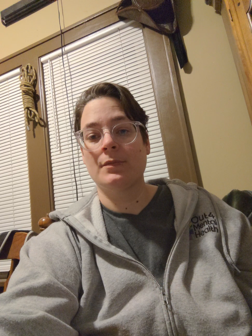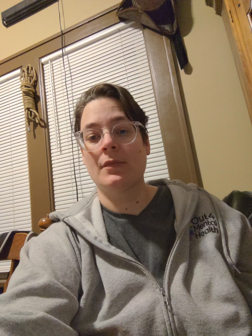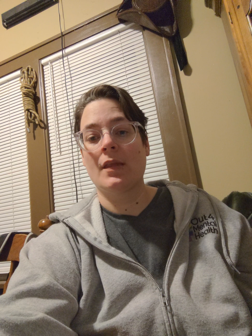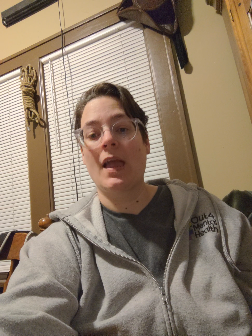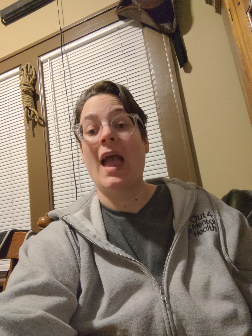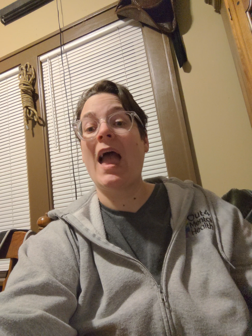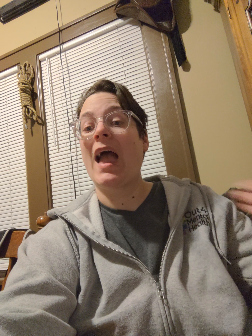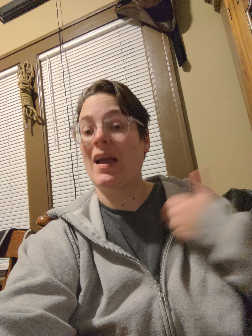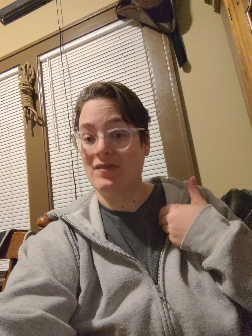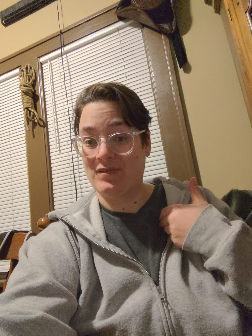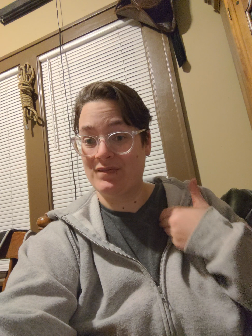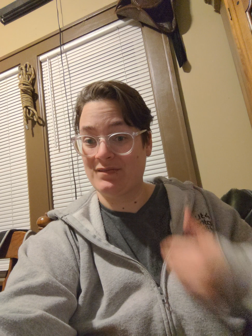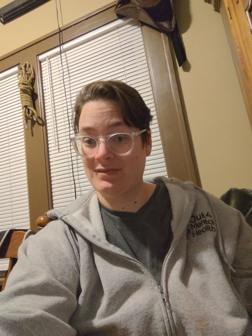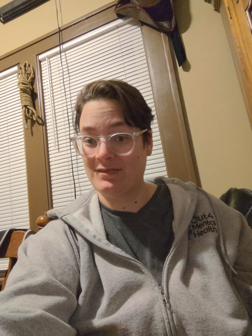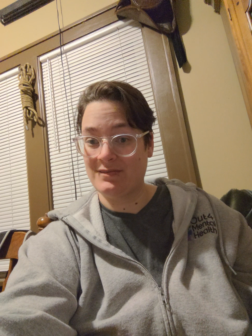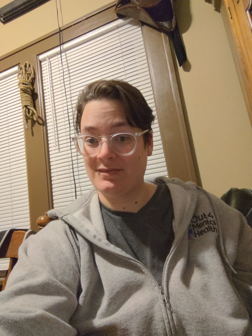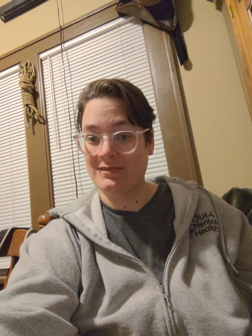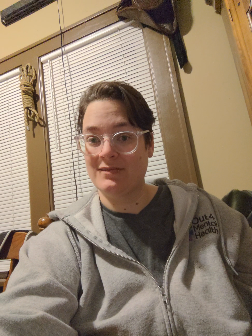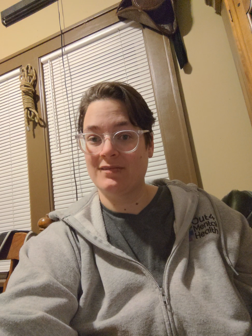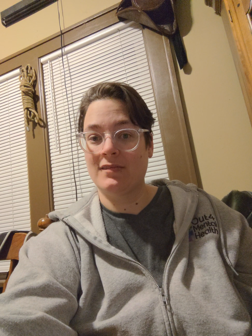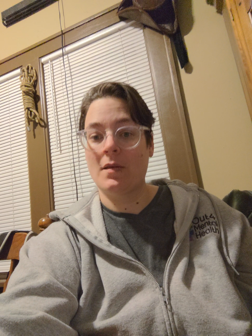have